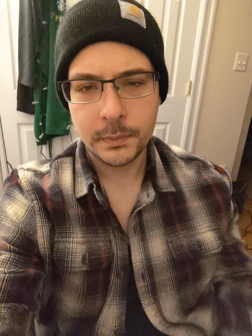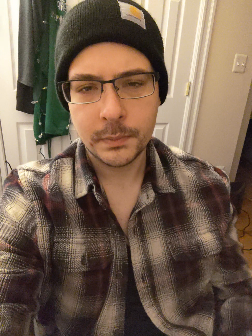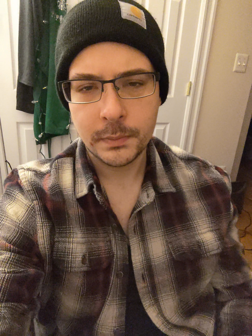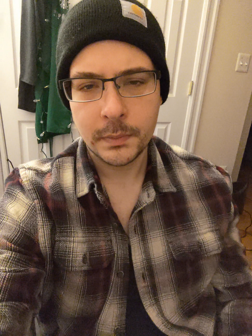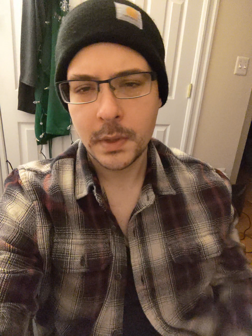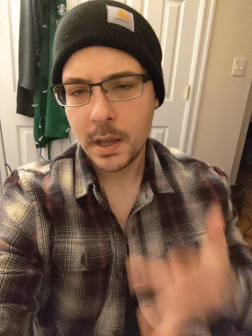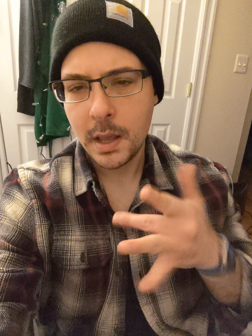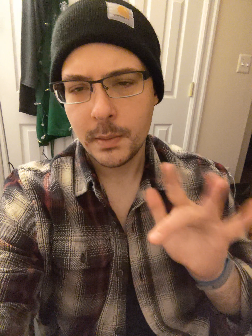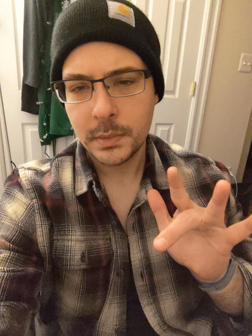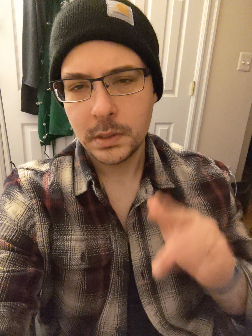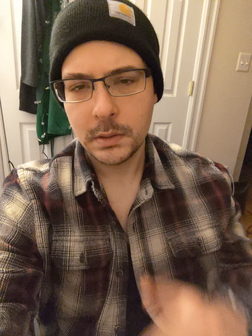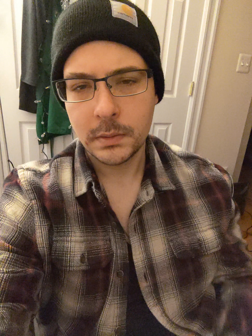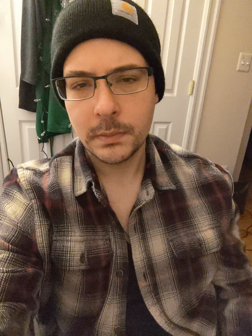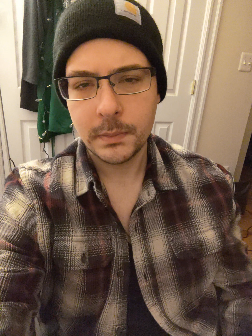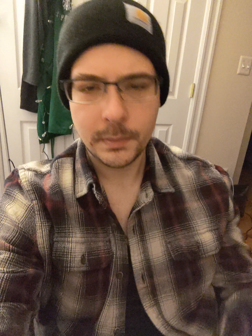empty